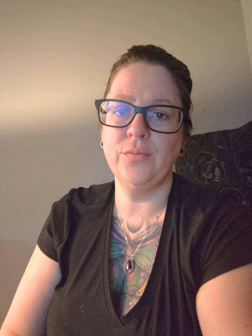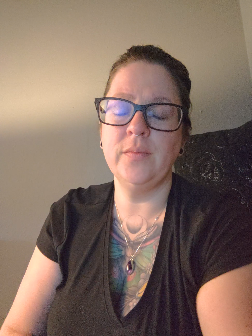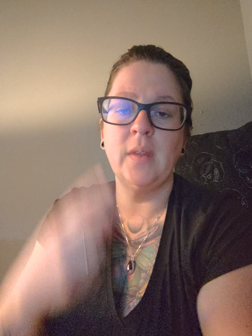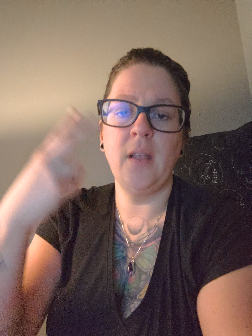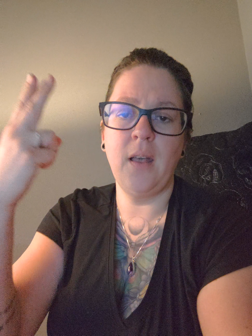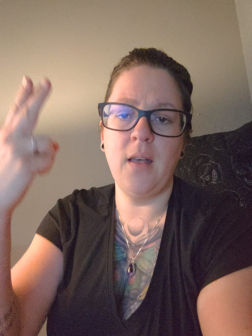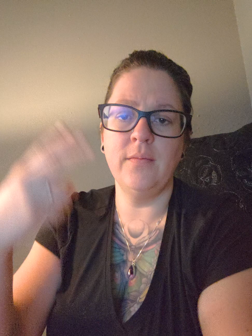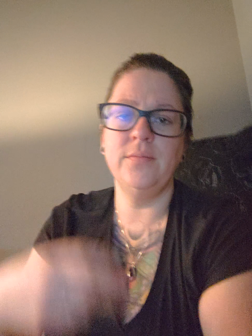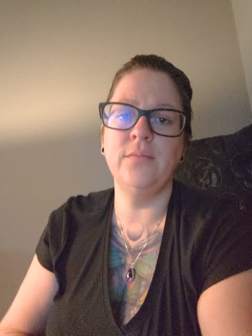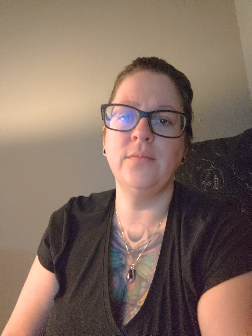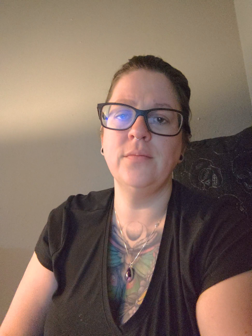high